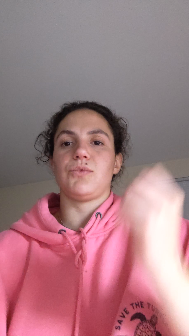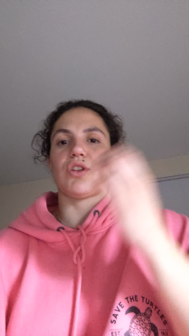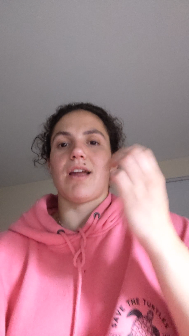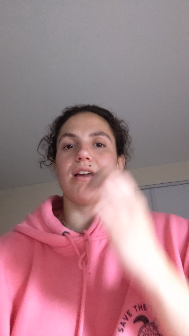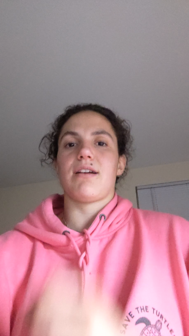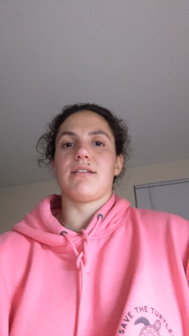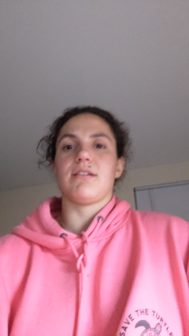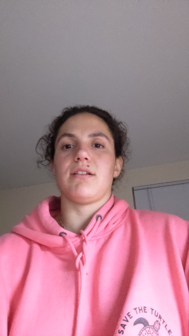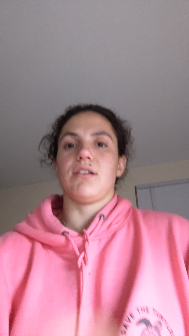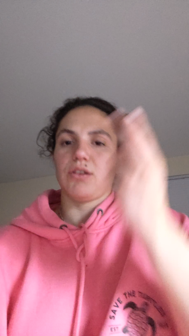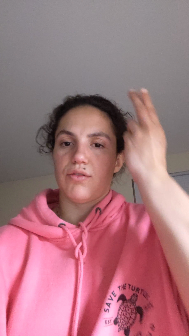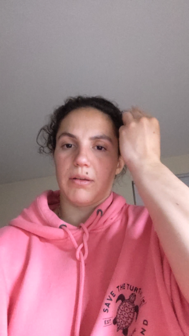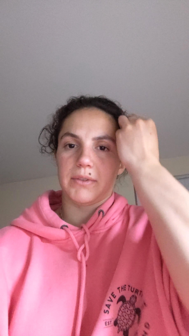rabbit